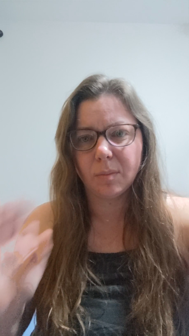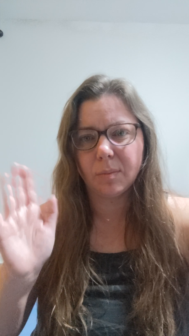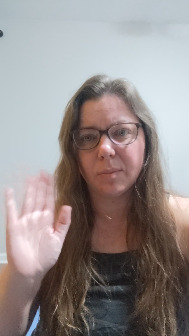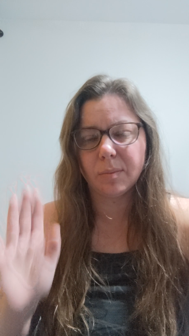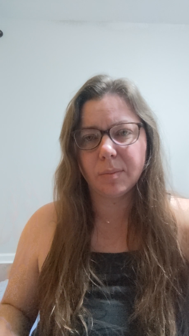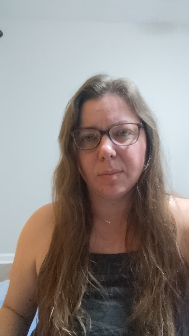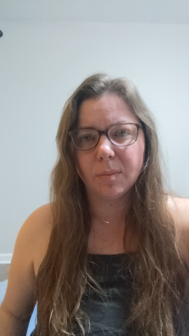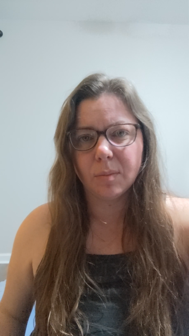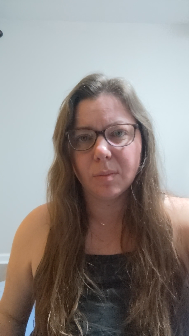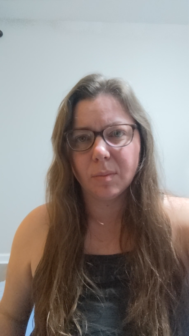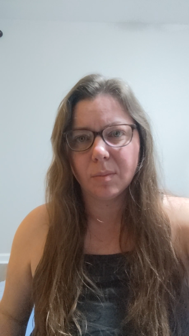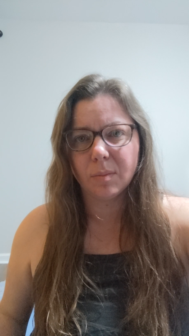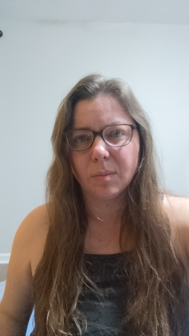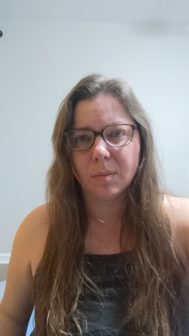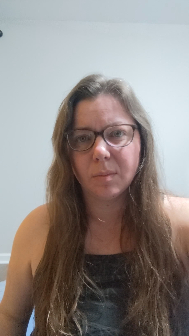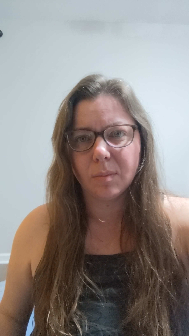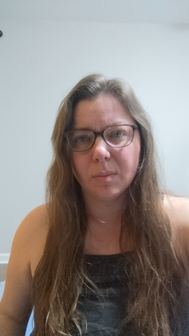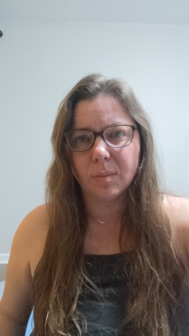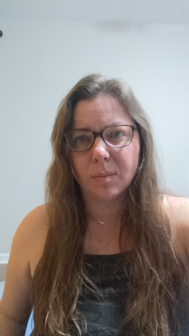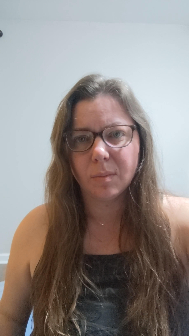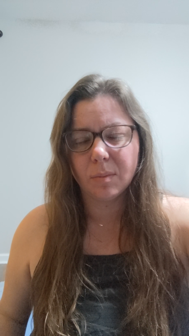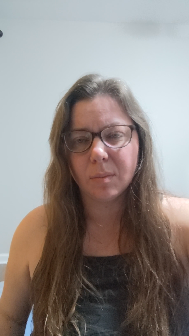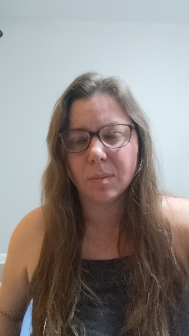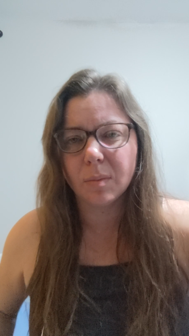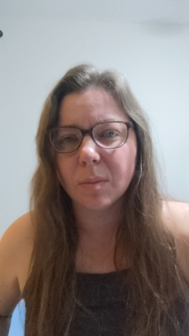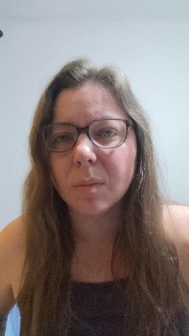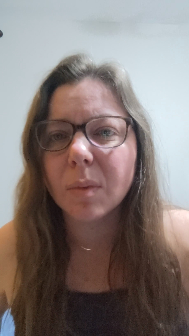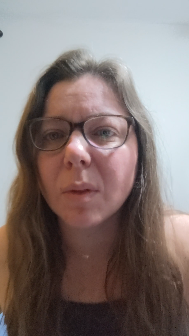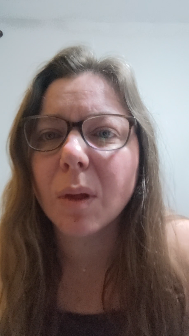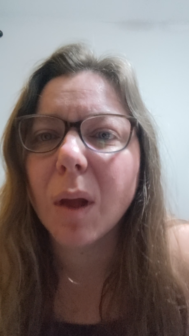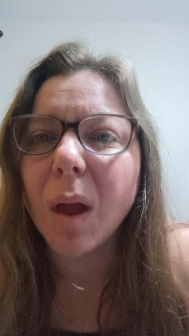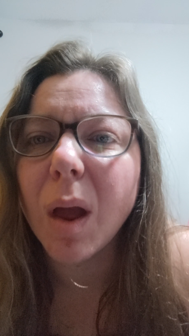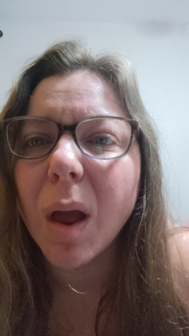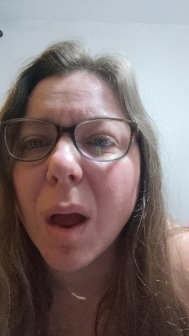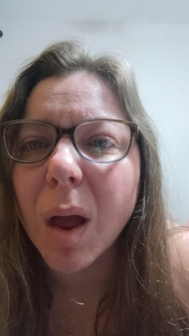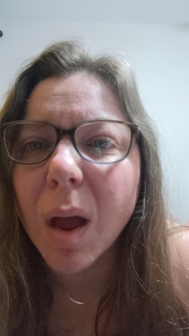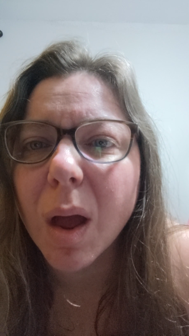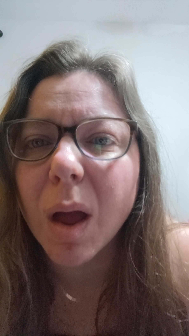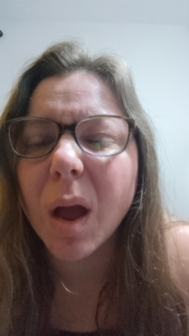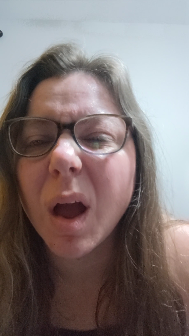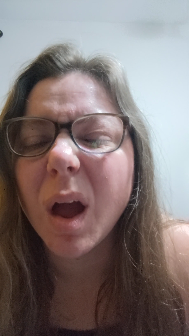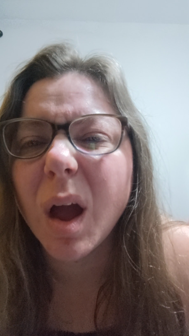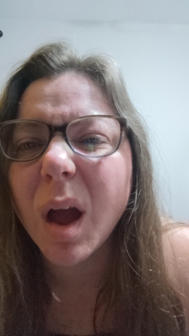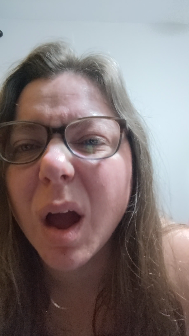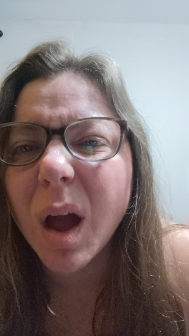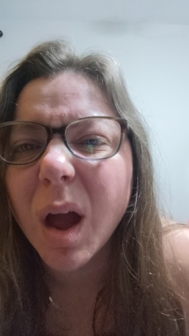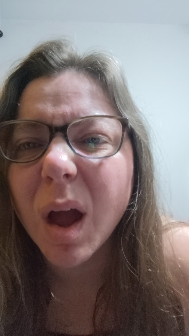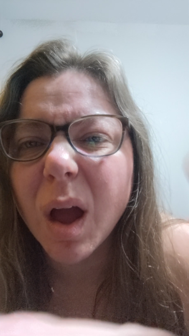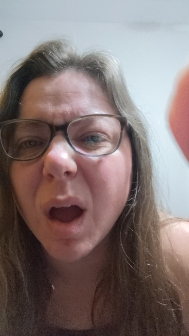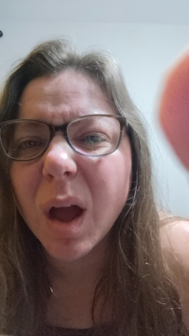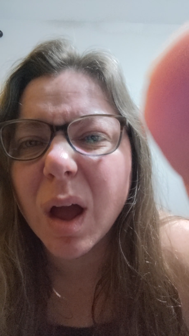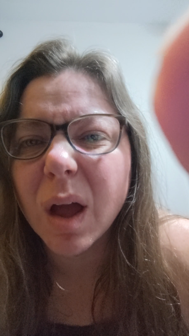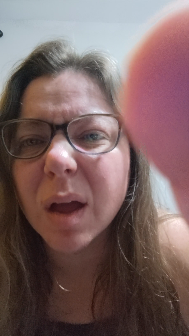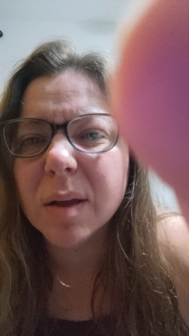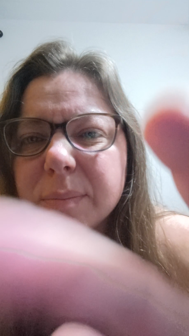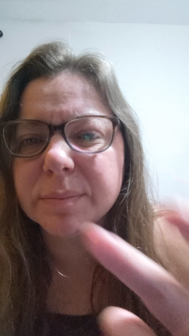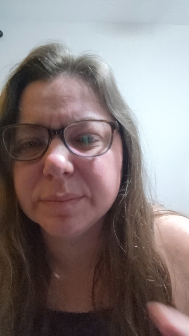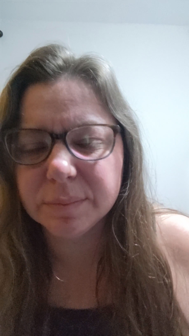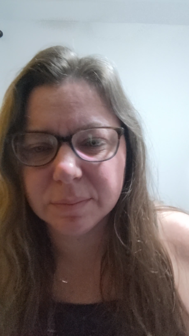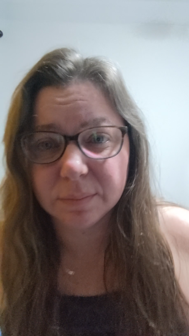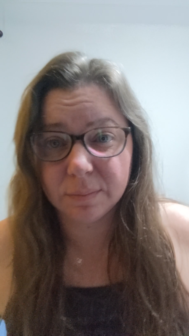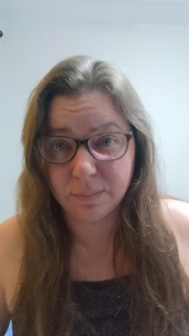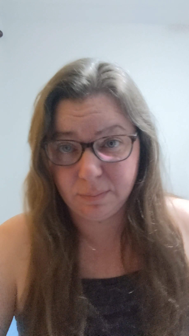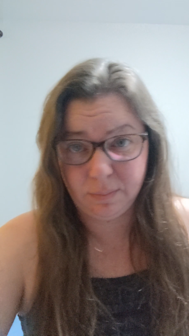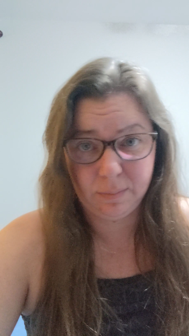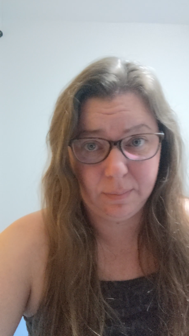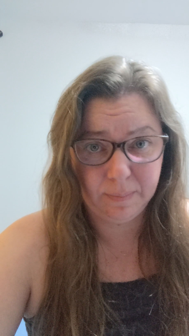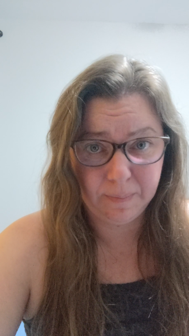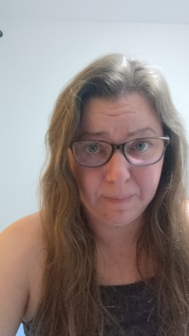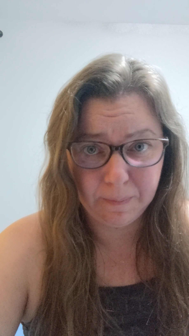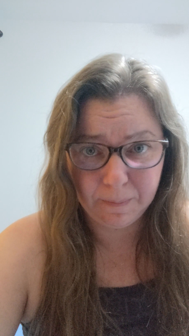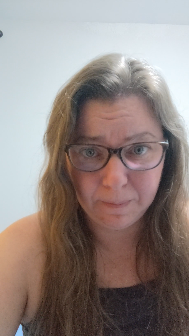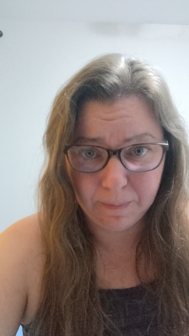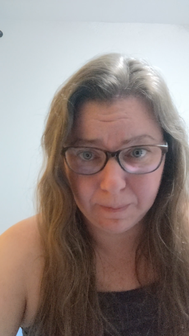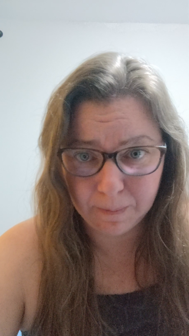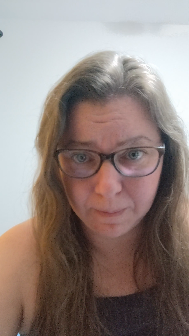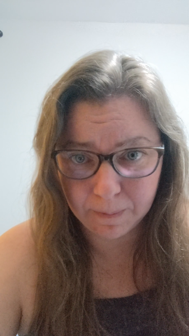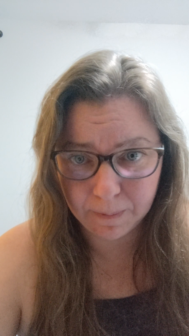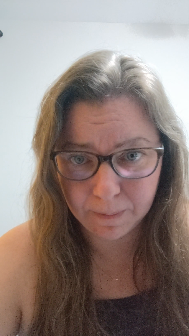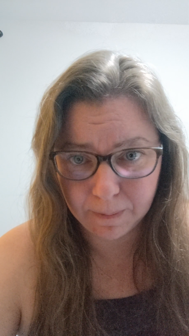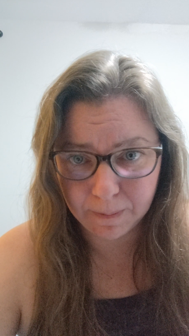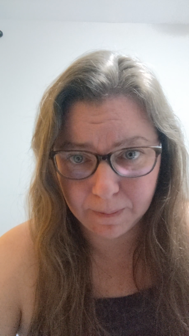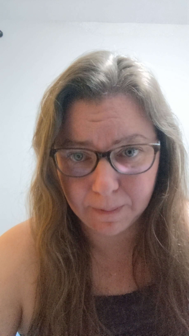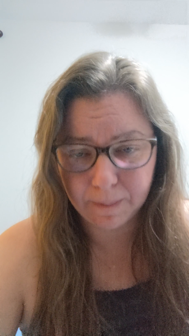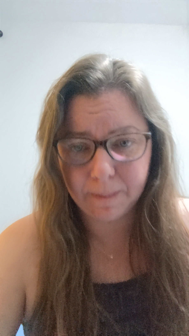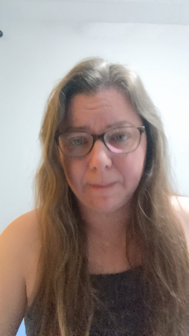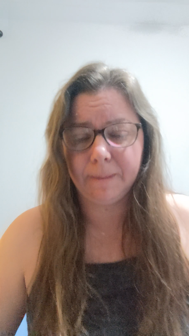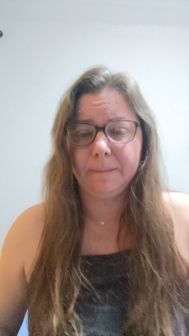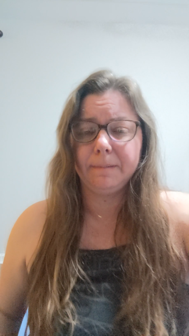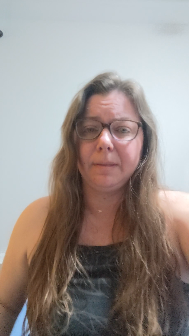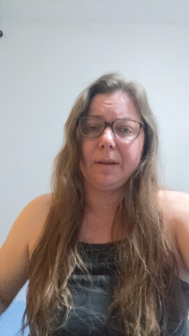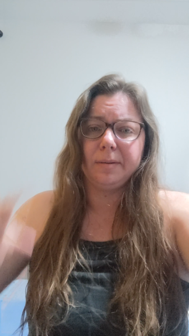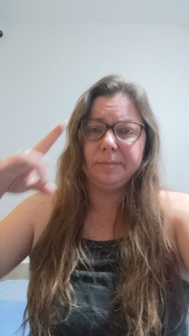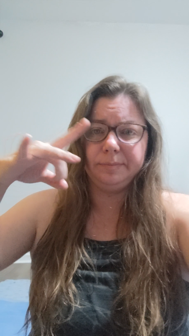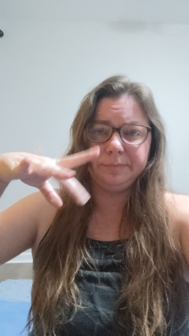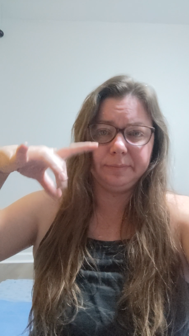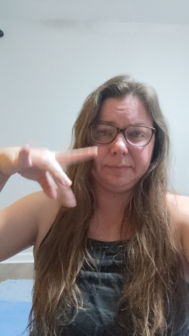pumpkin